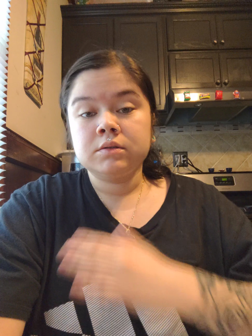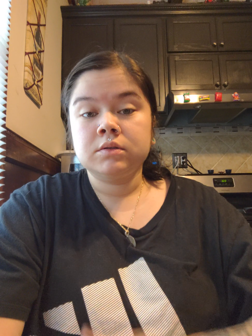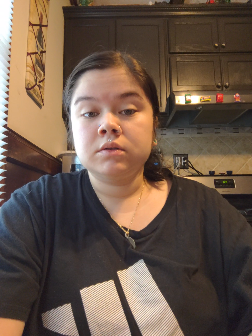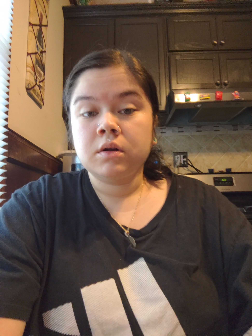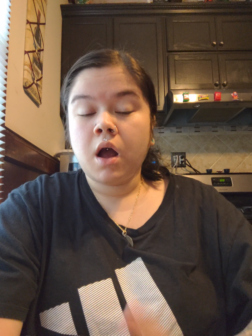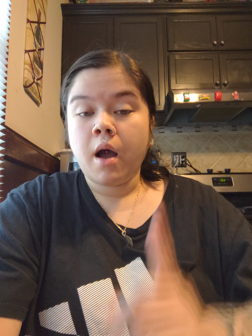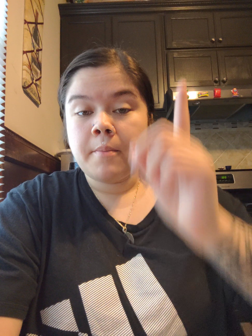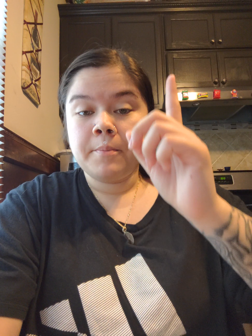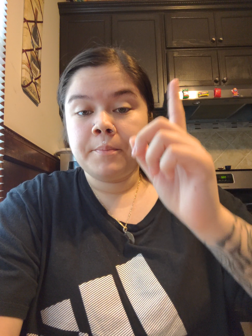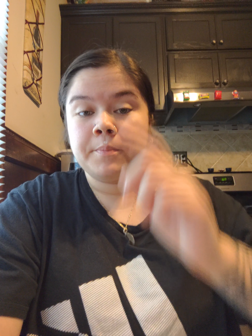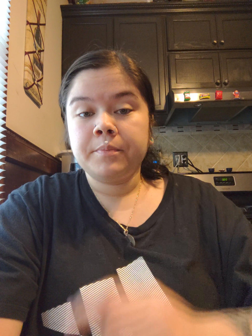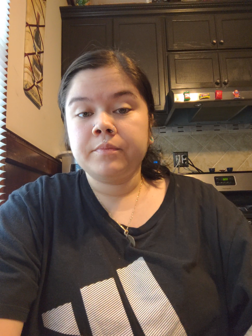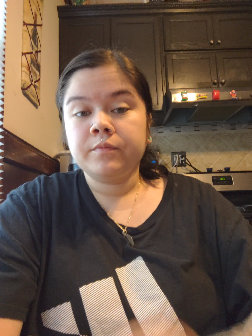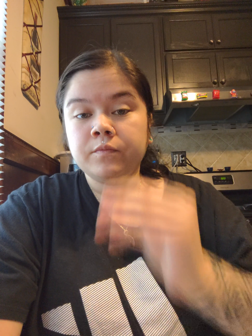up